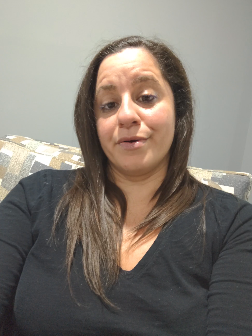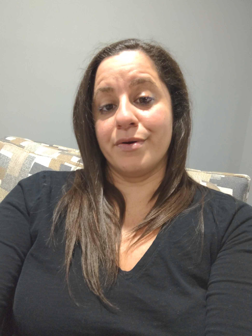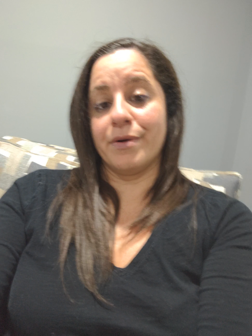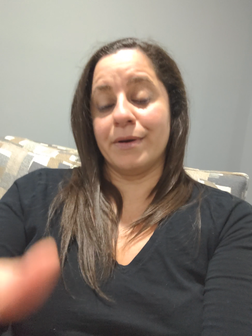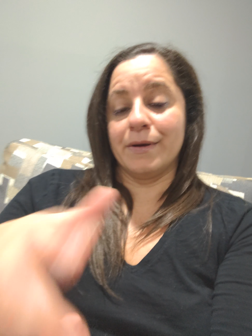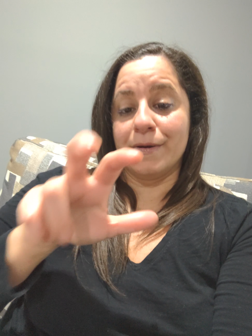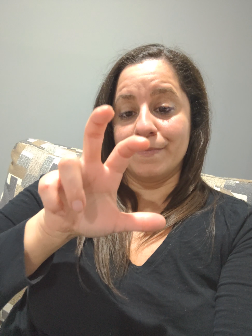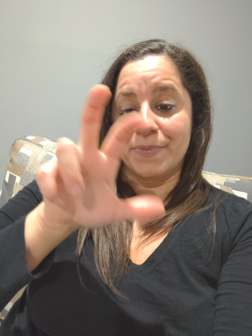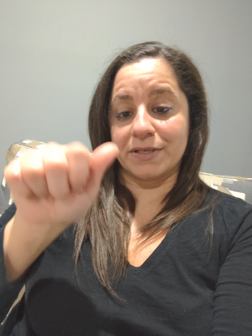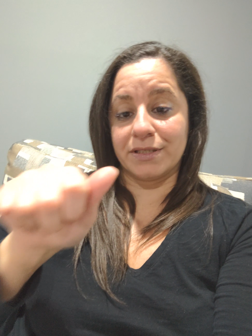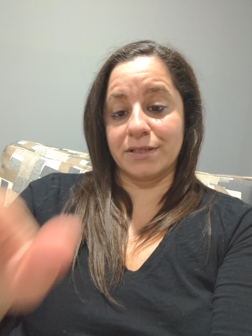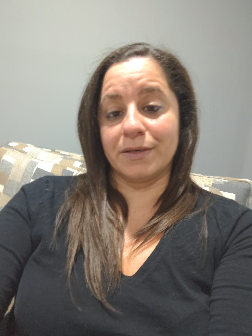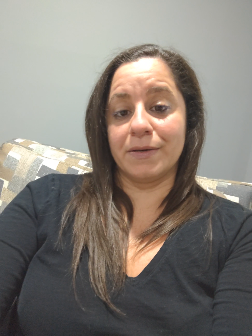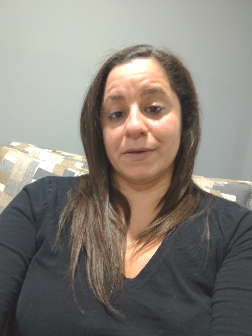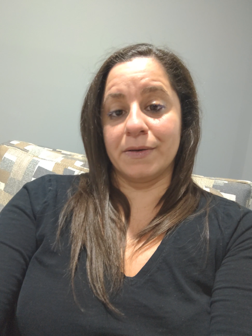pizza